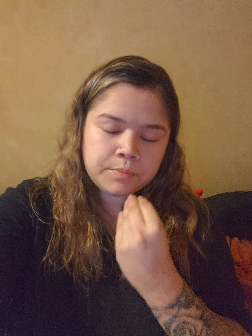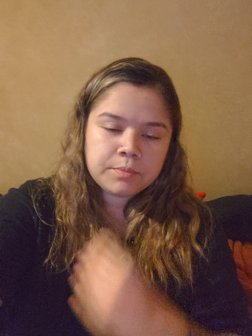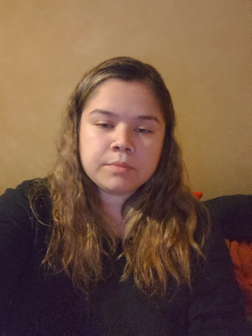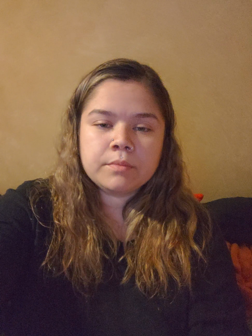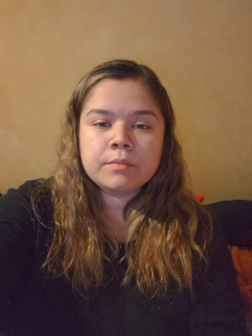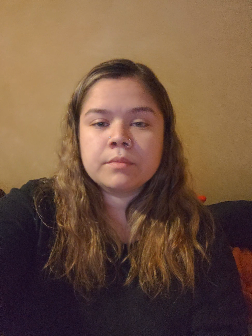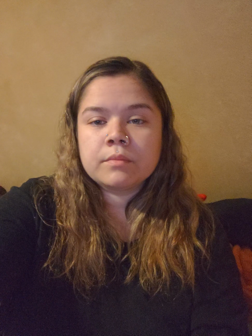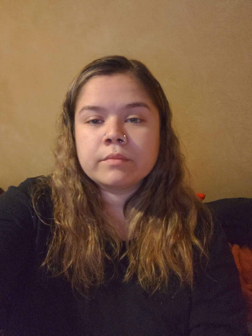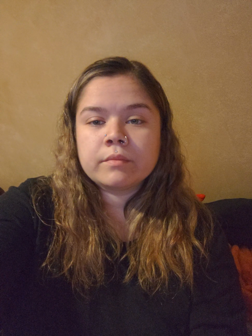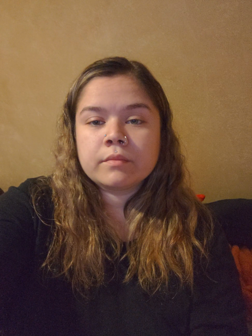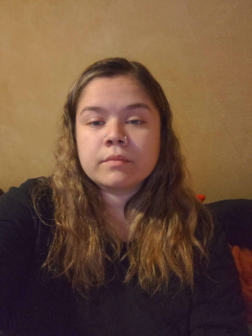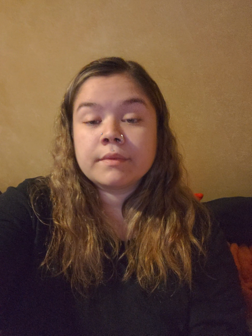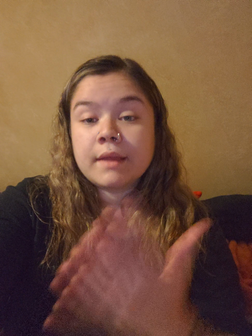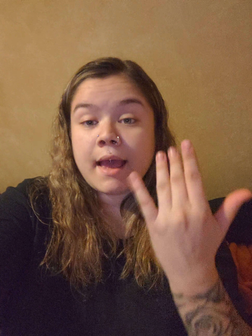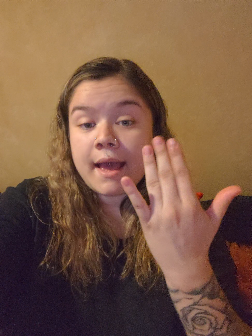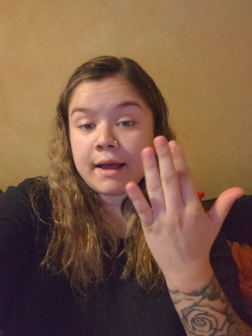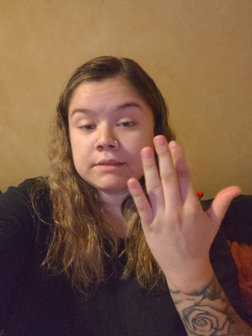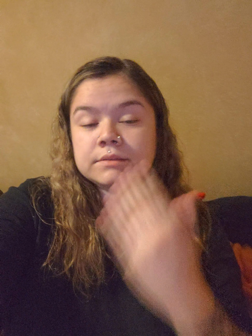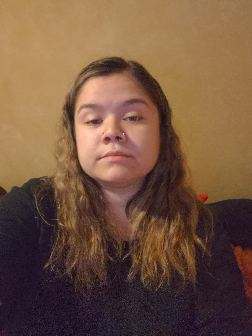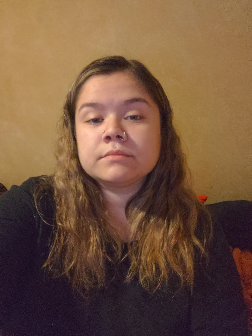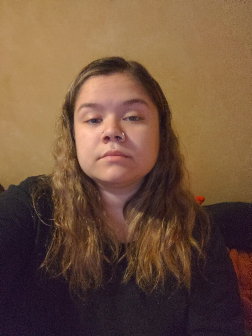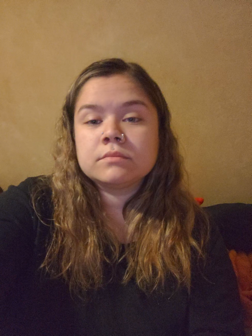hand